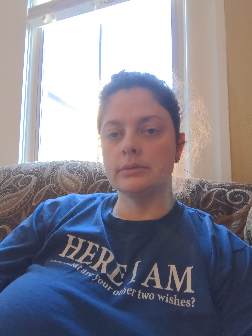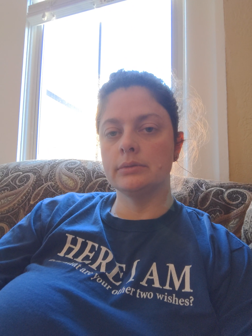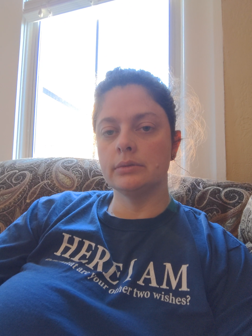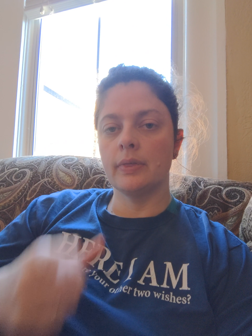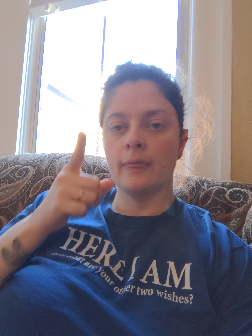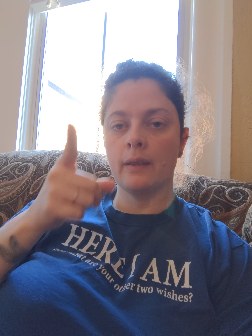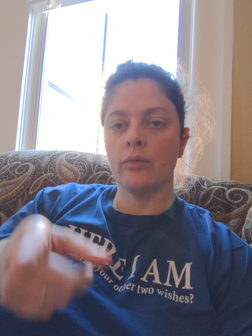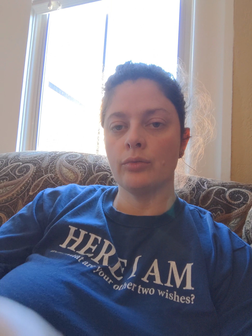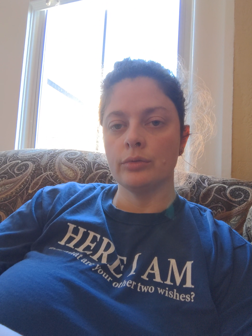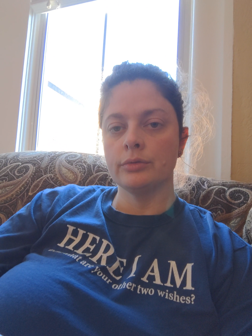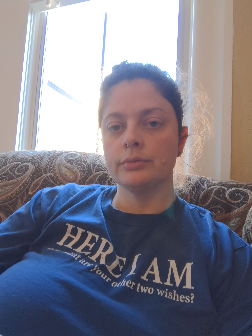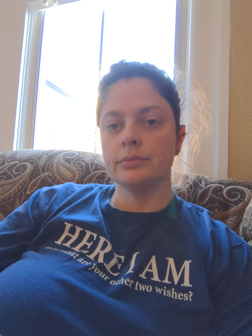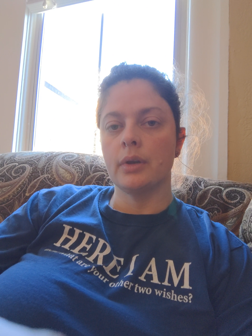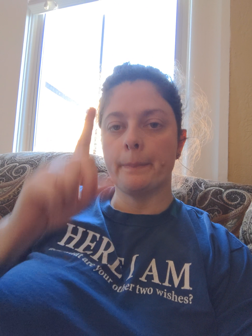there